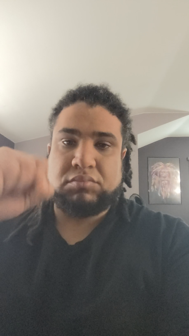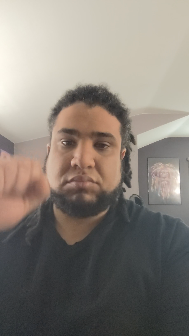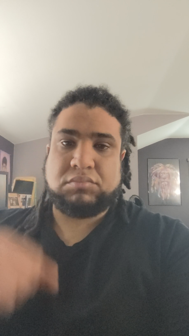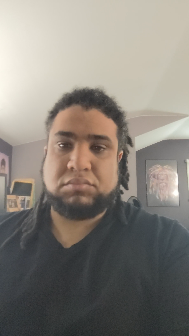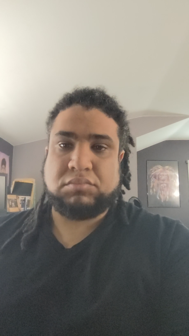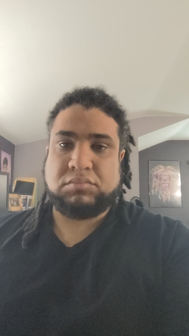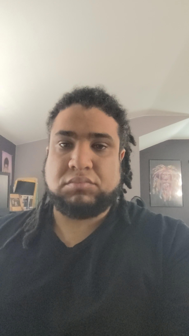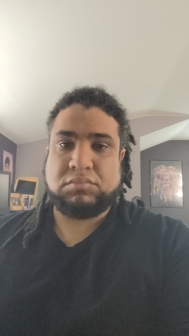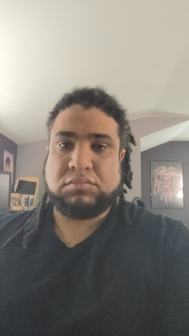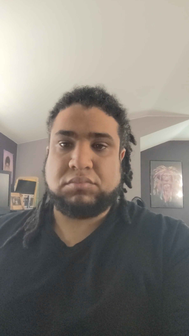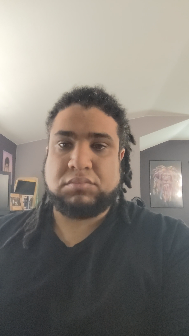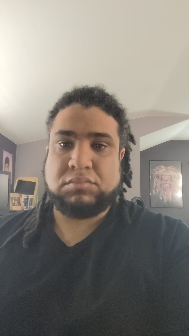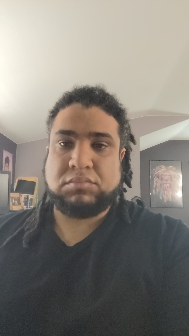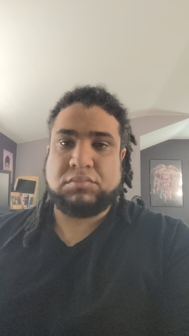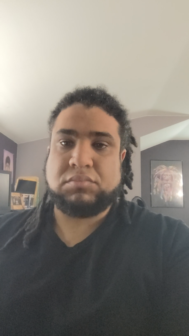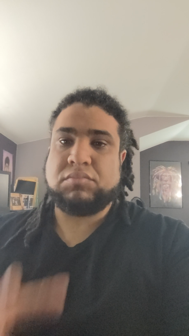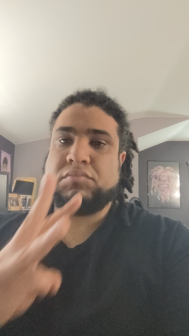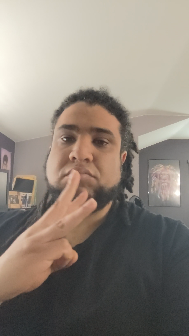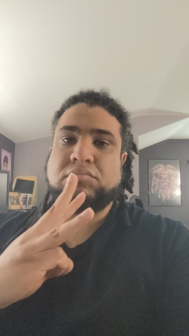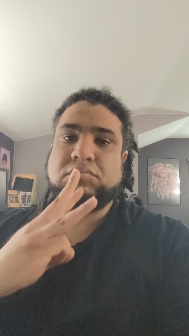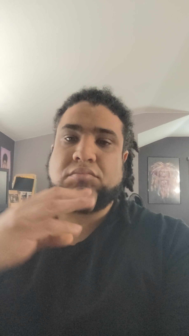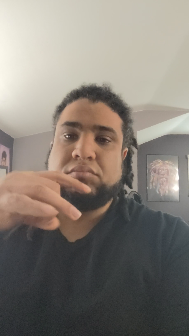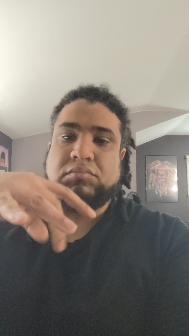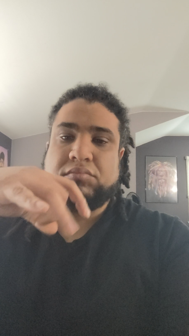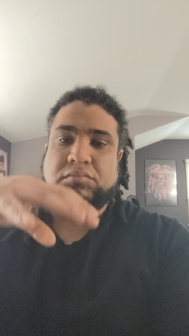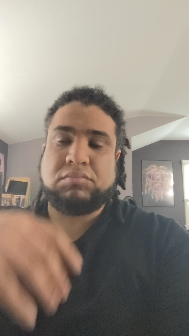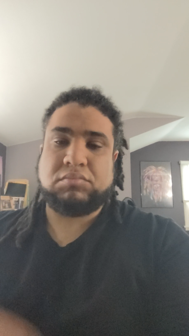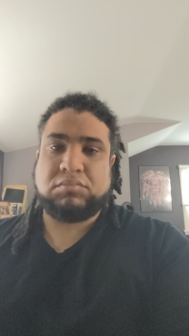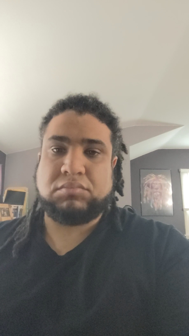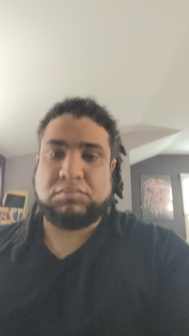melon